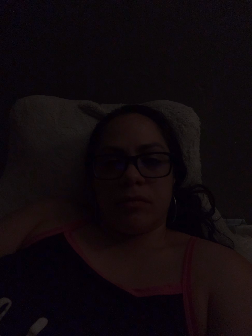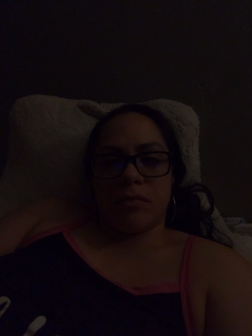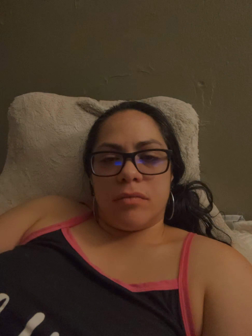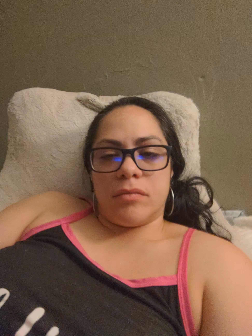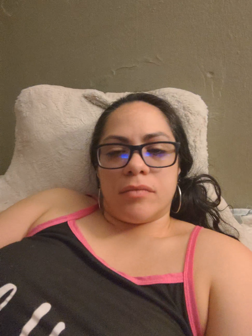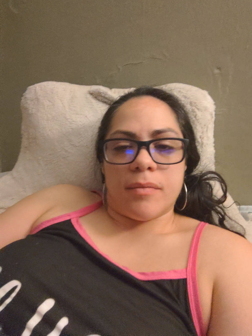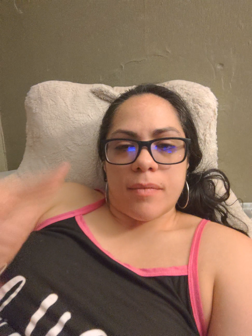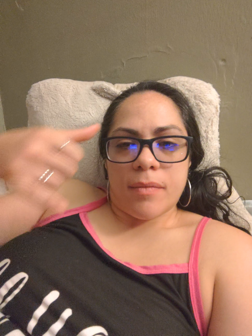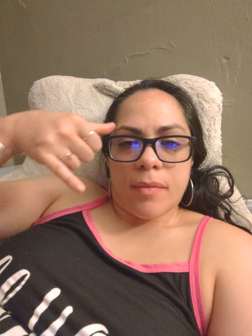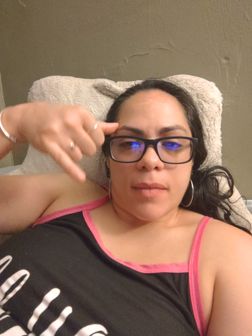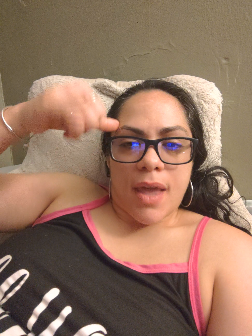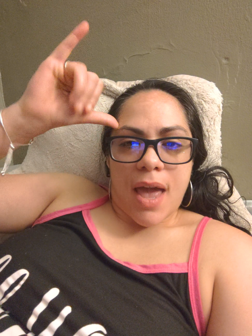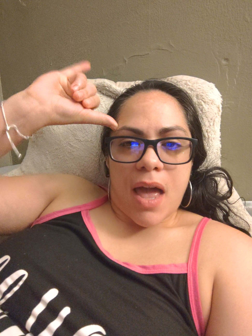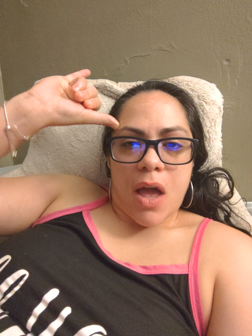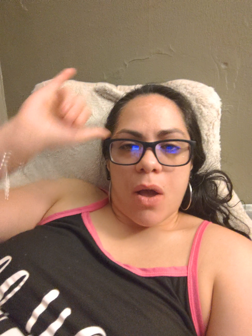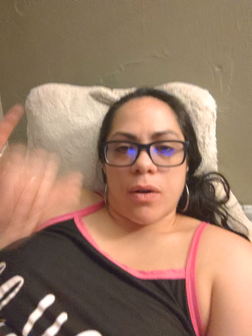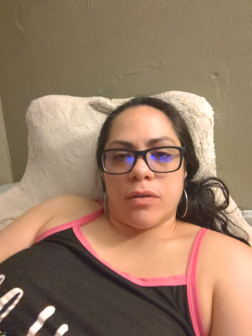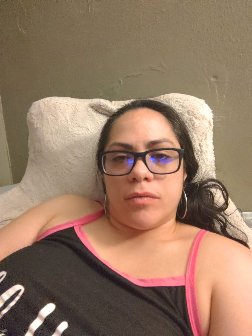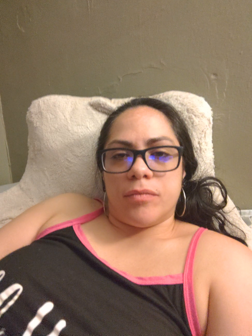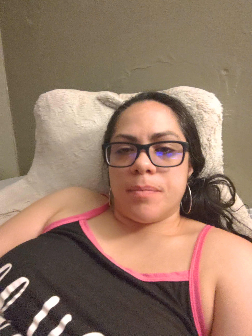cow